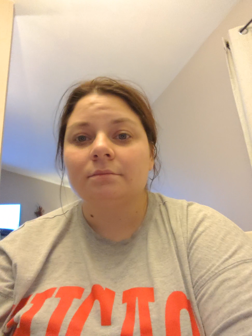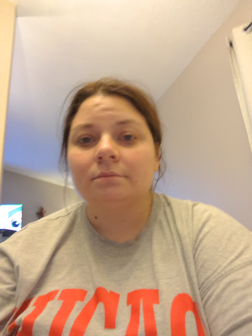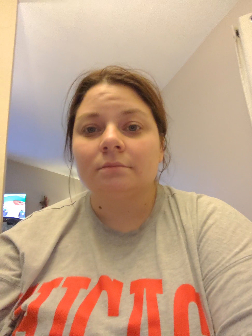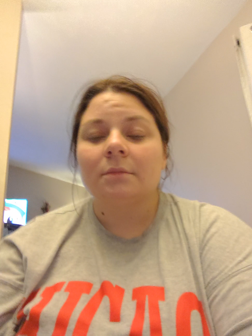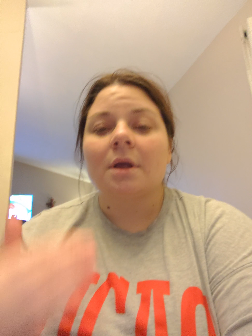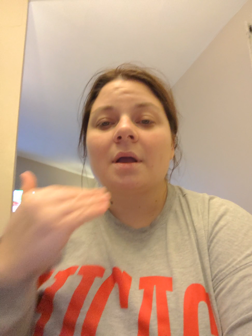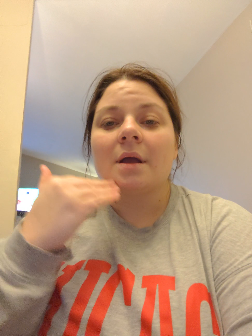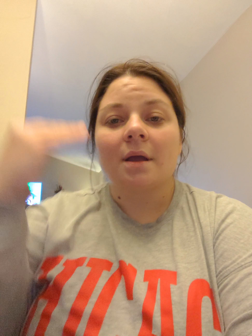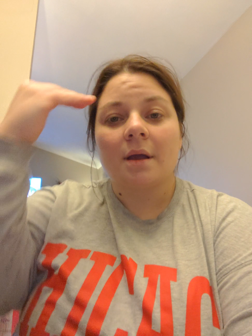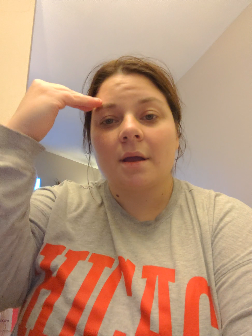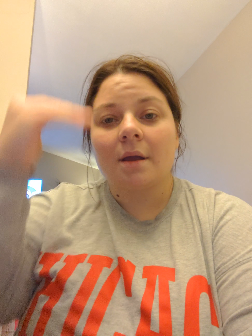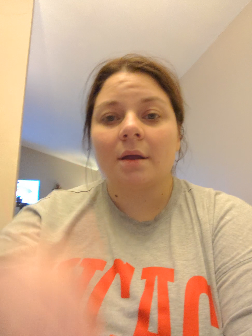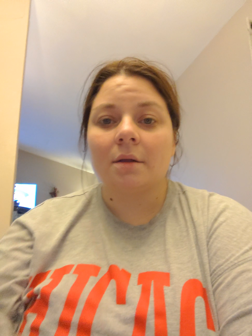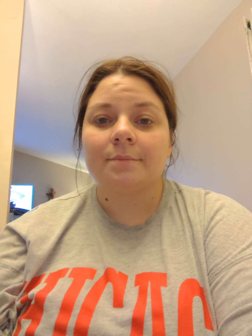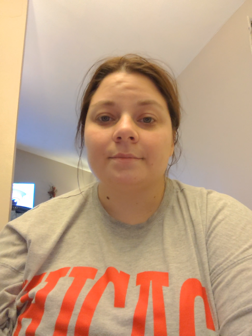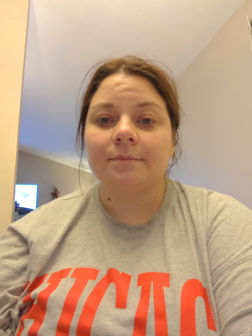head